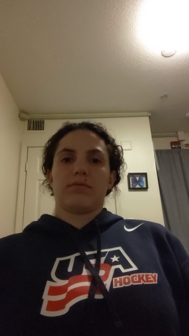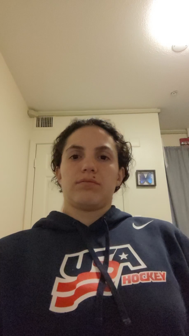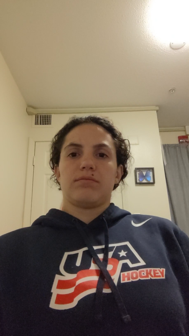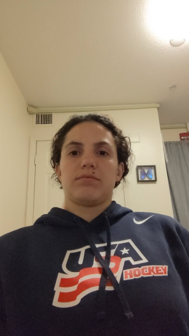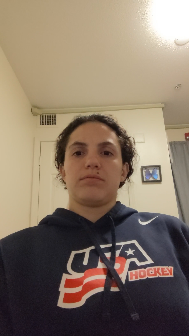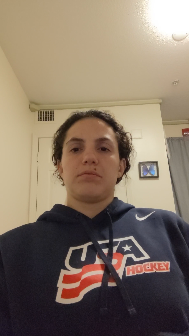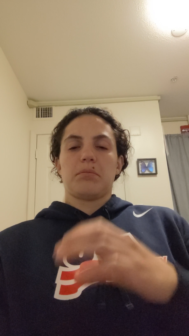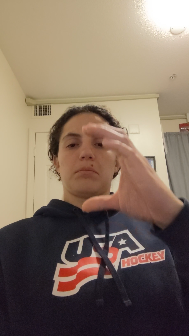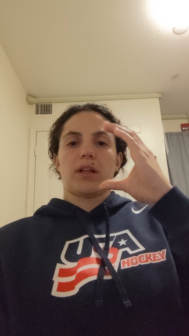bus